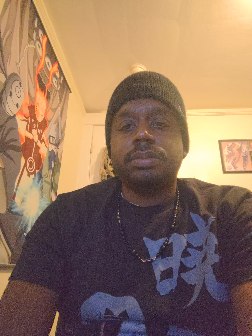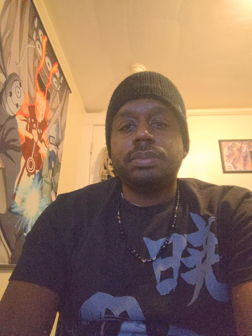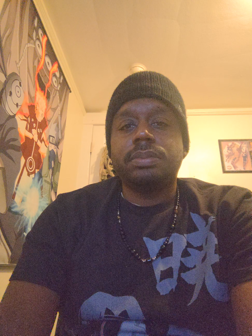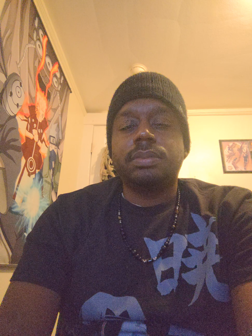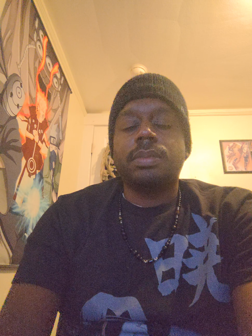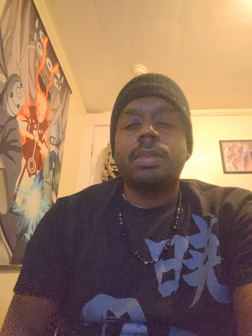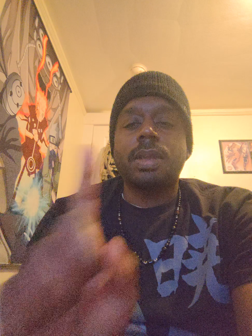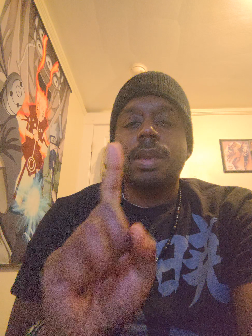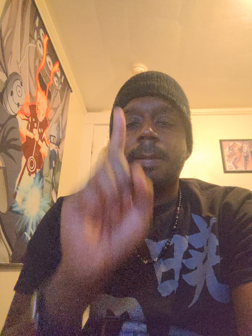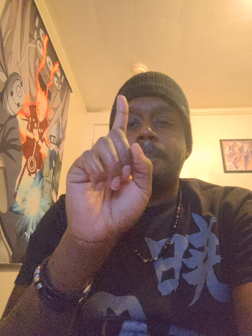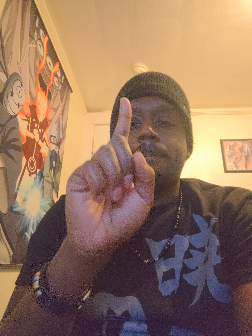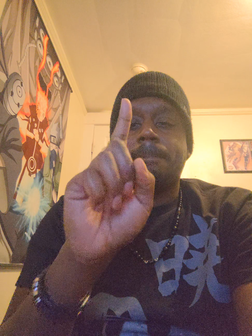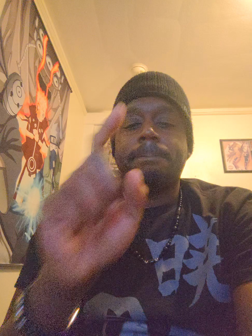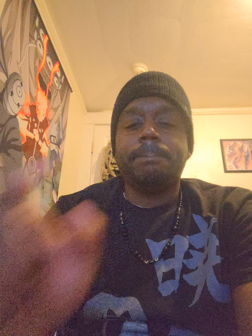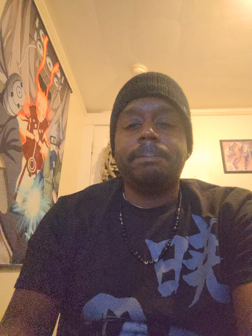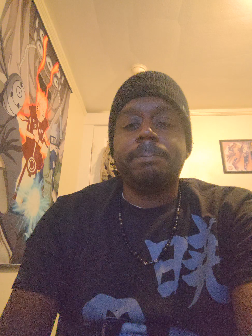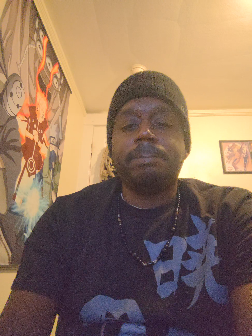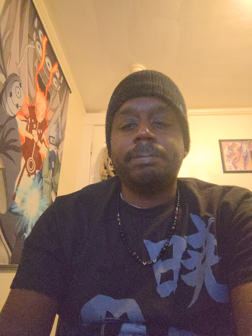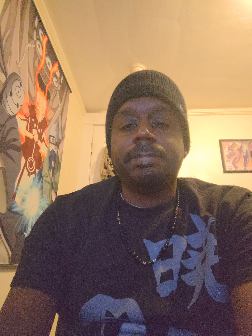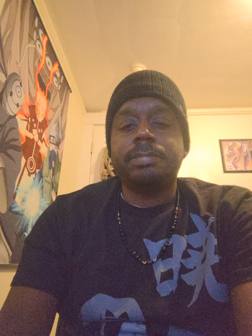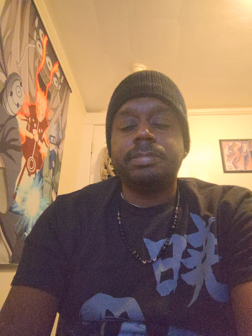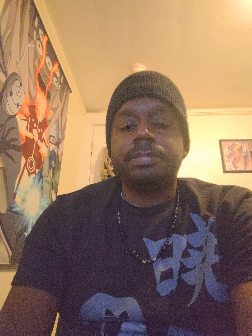up